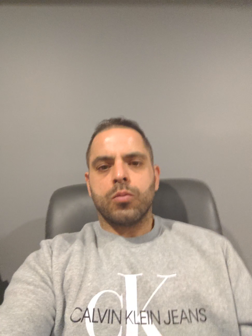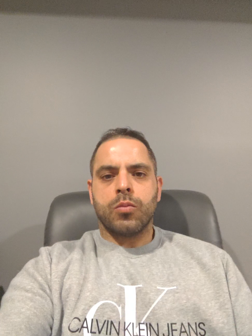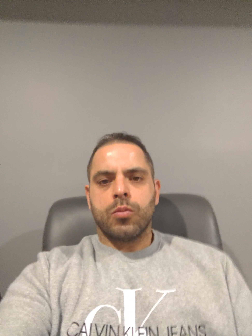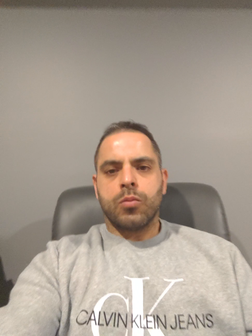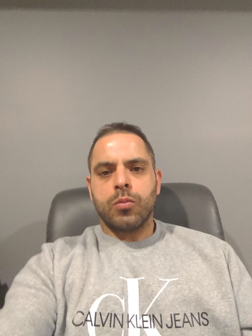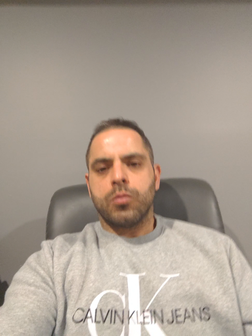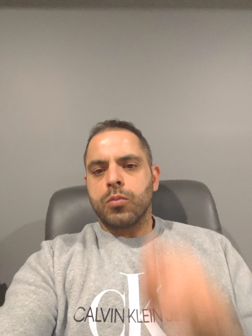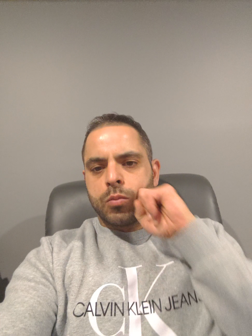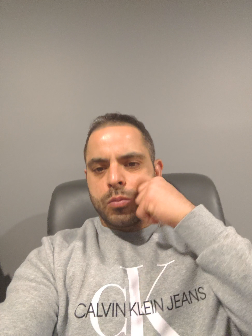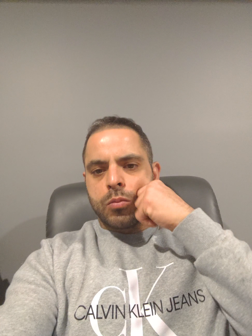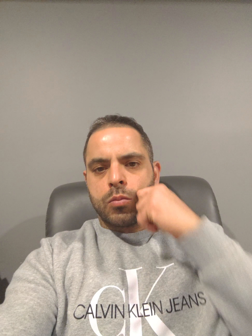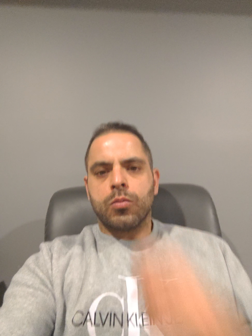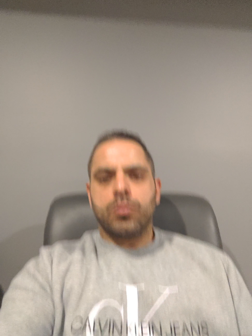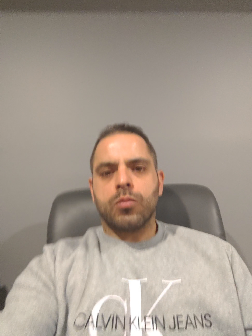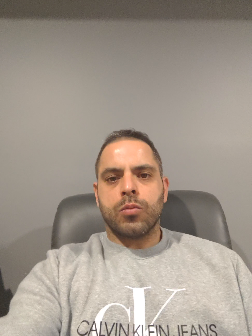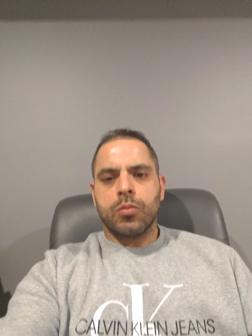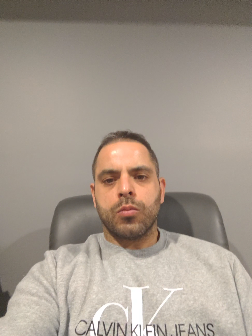apple